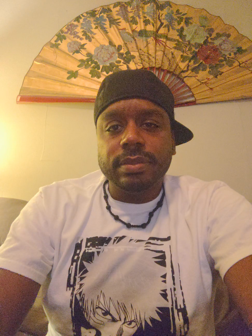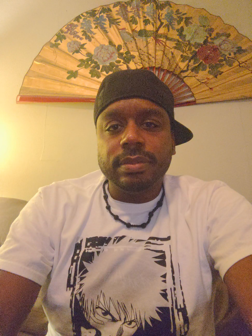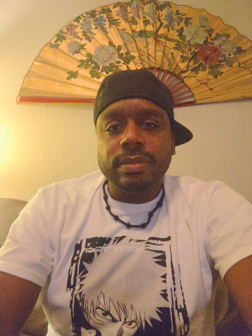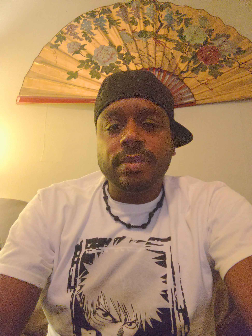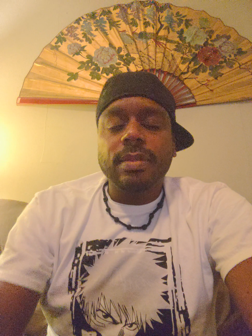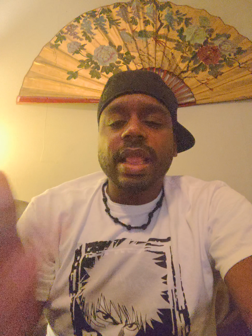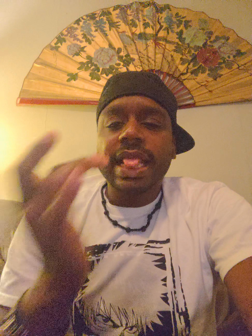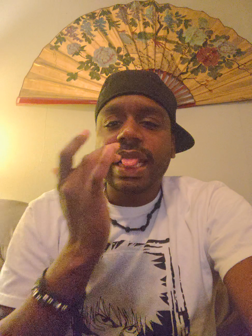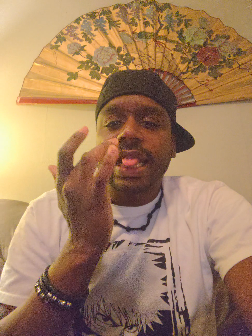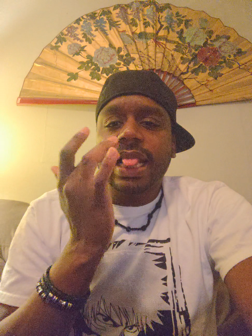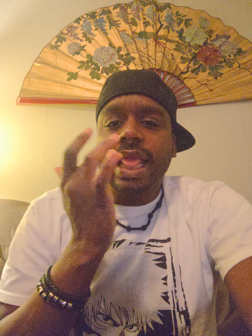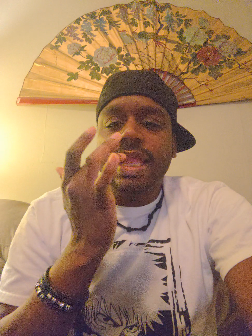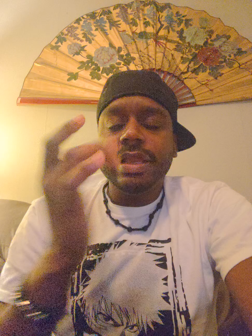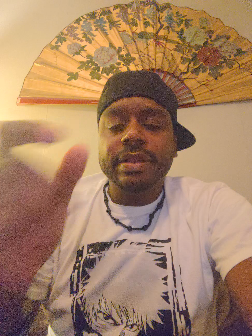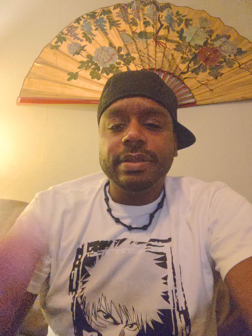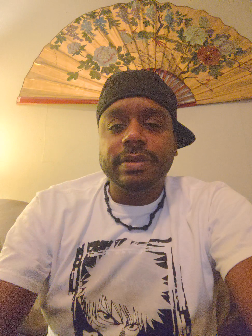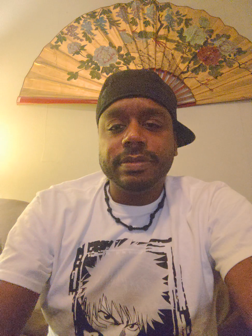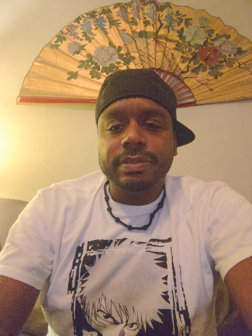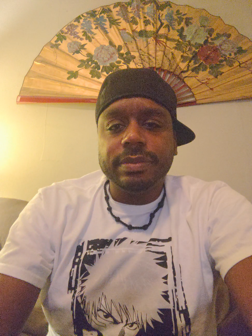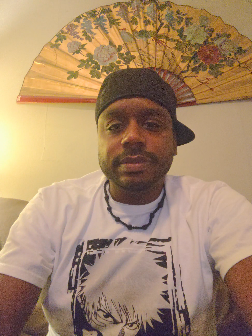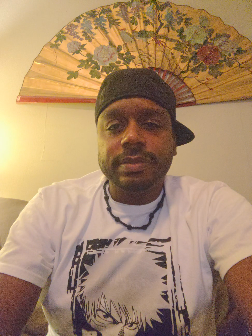taste